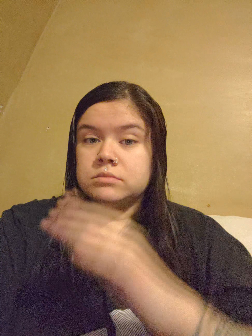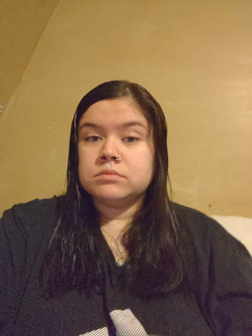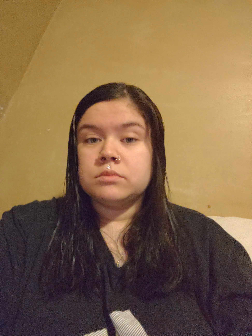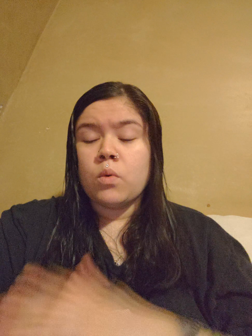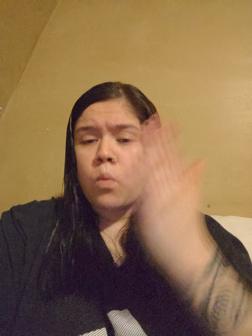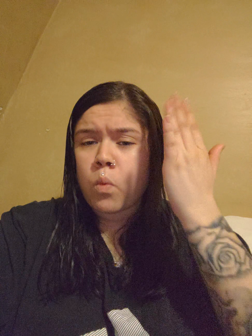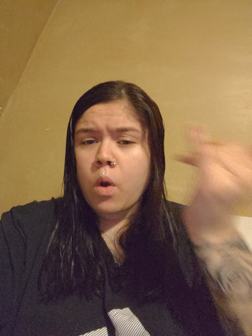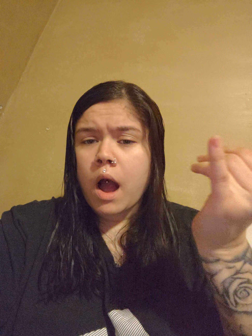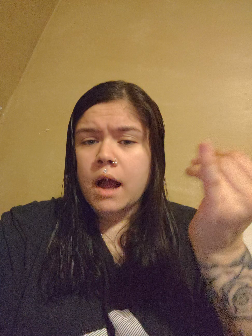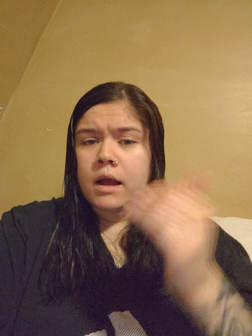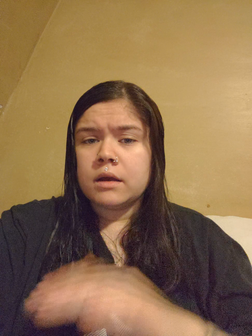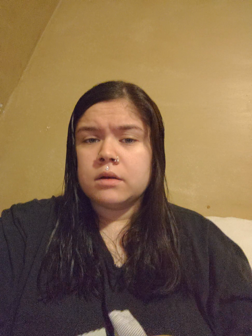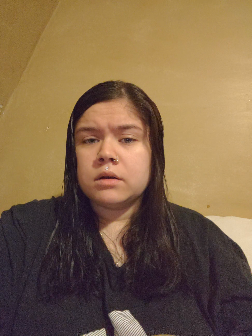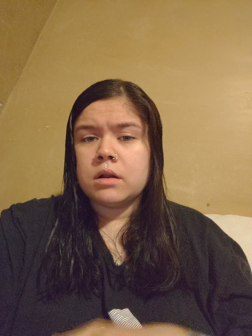why